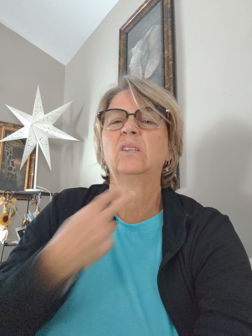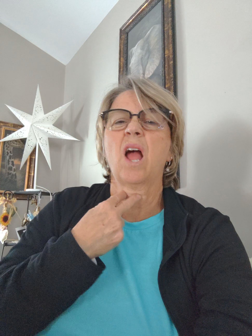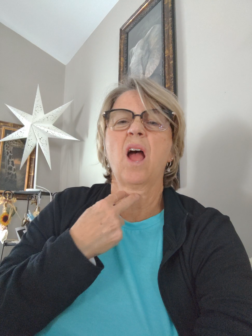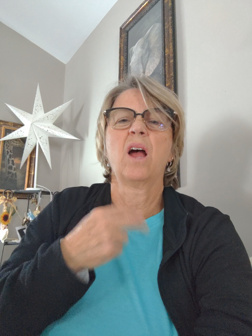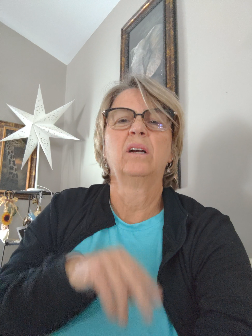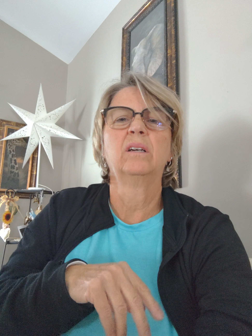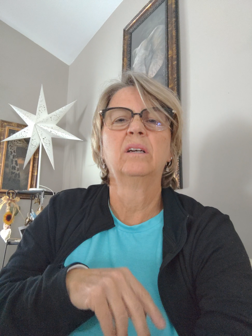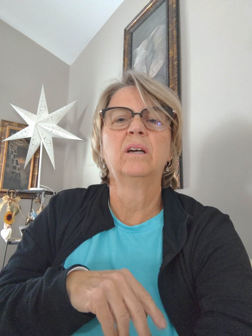stuck